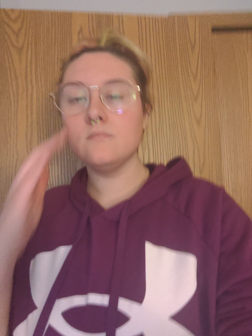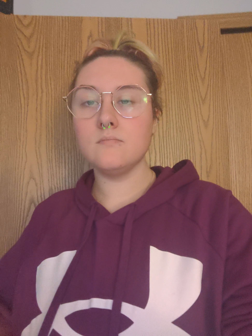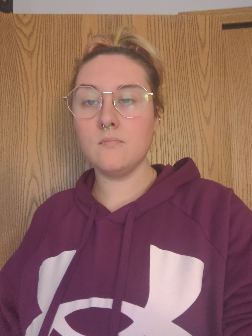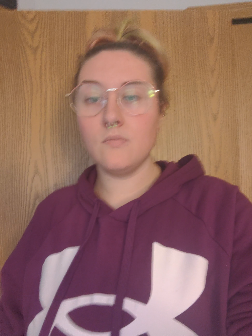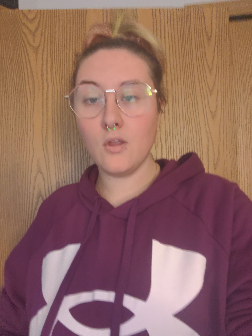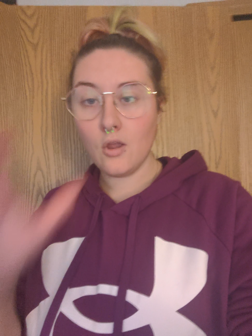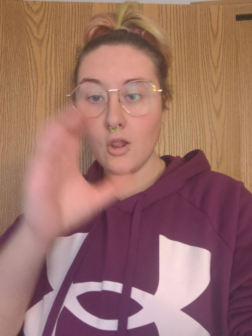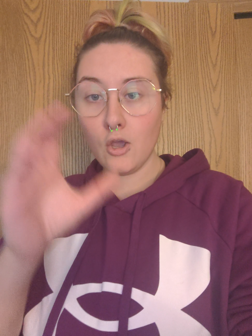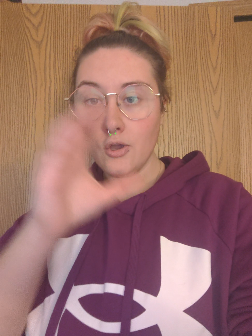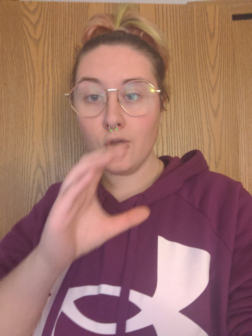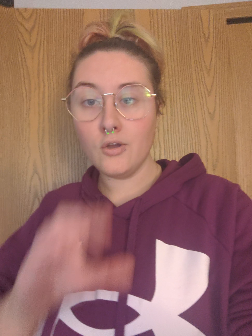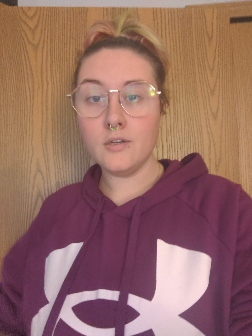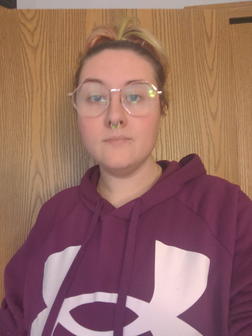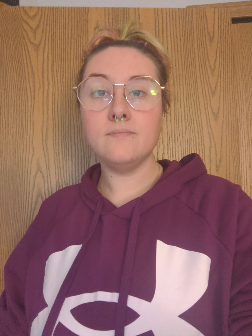look